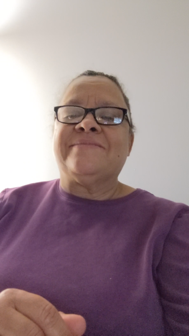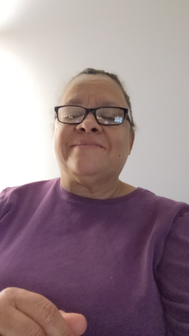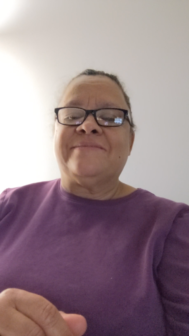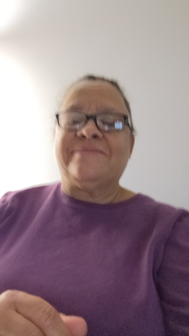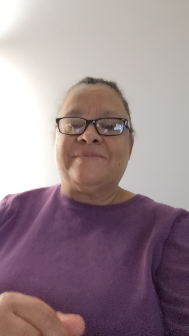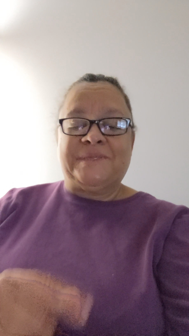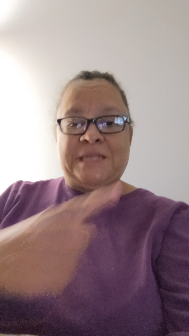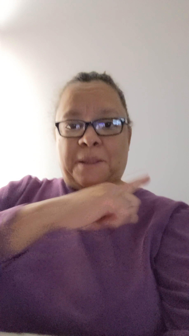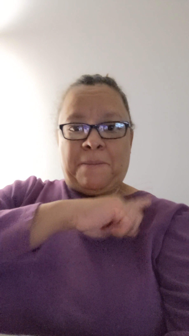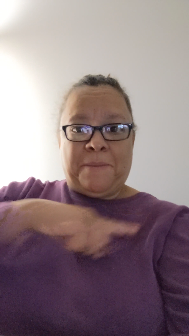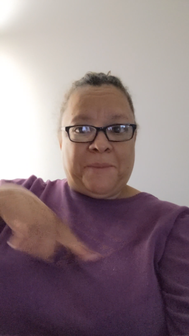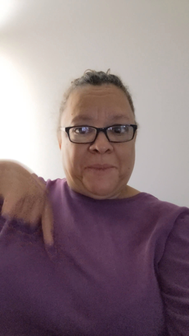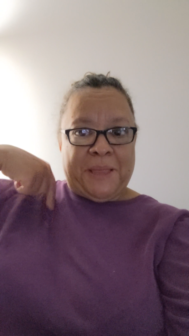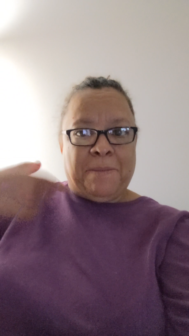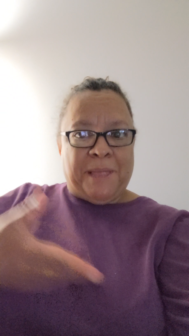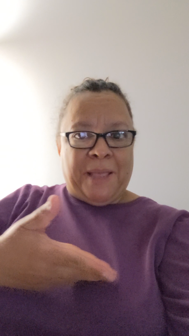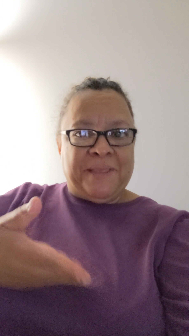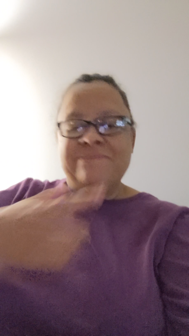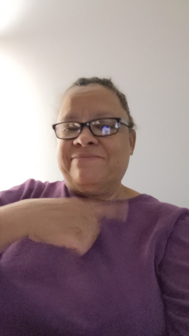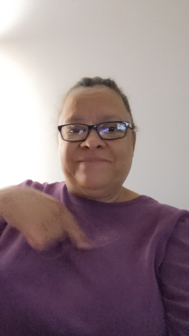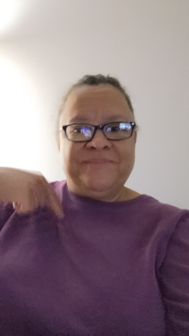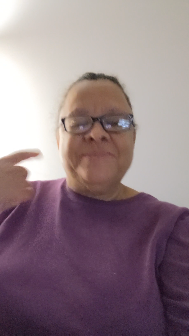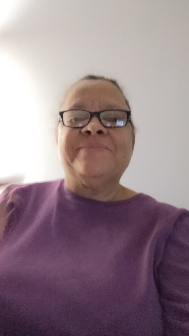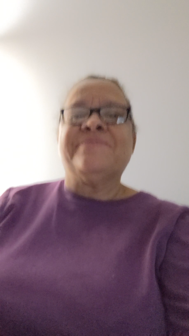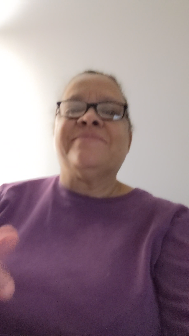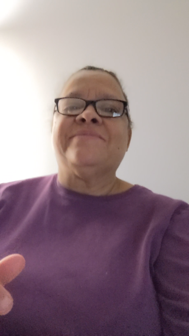bib